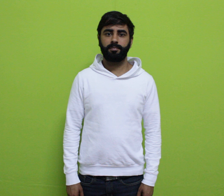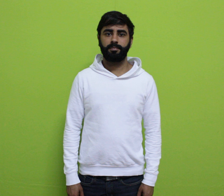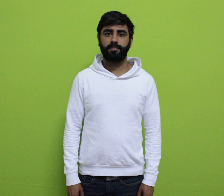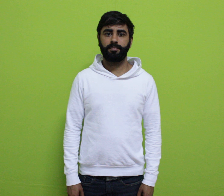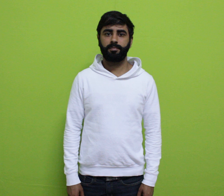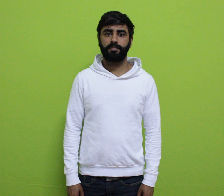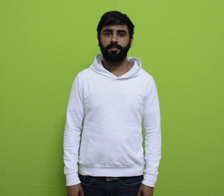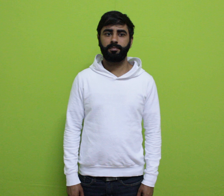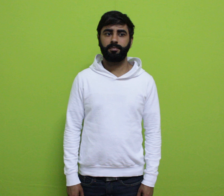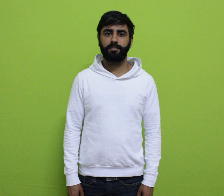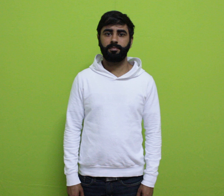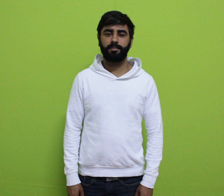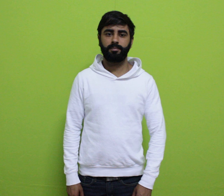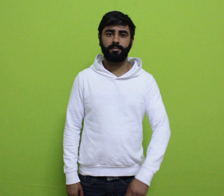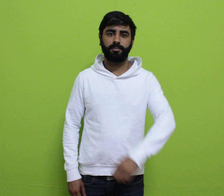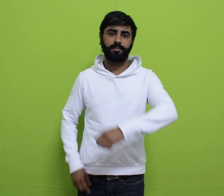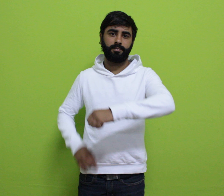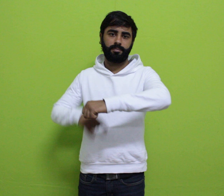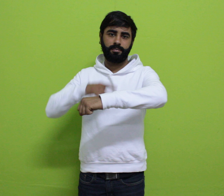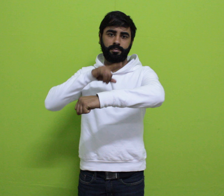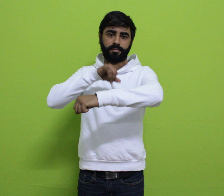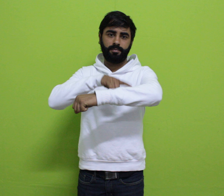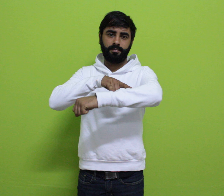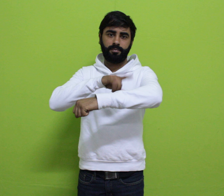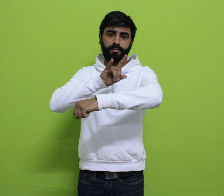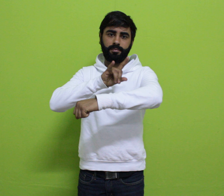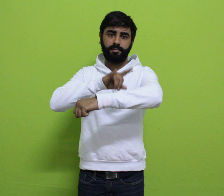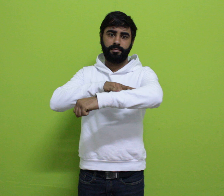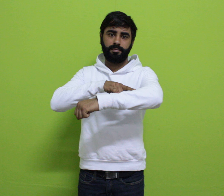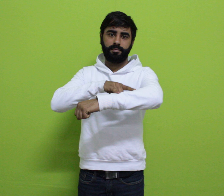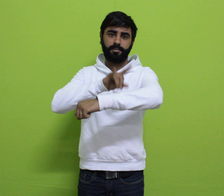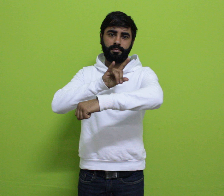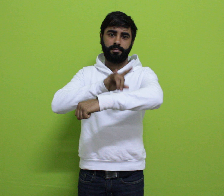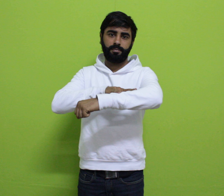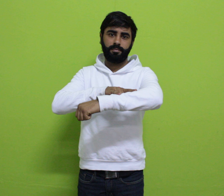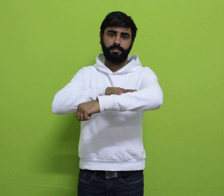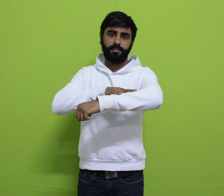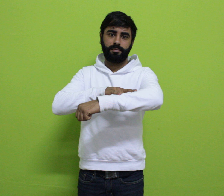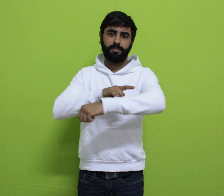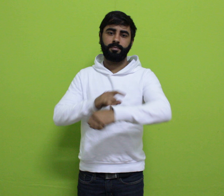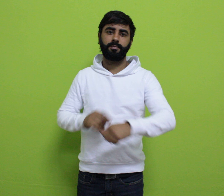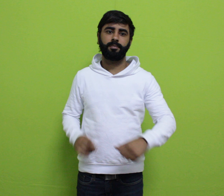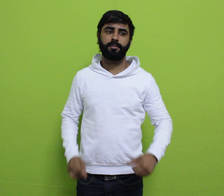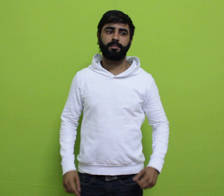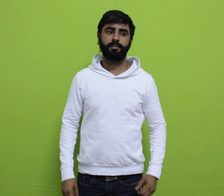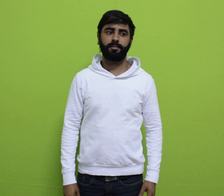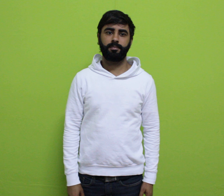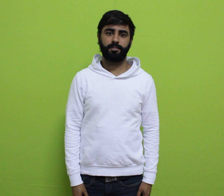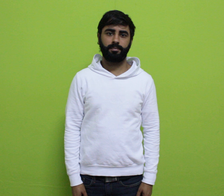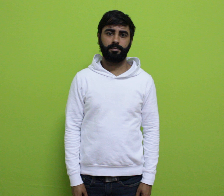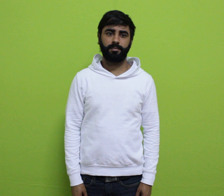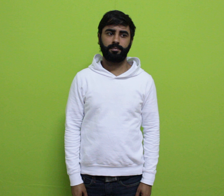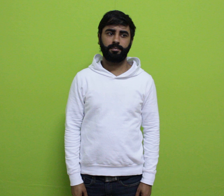banheiro